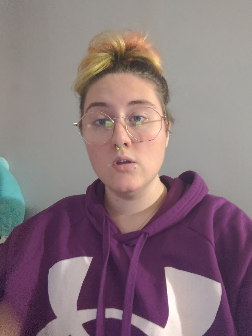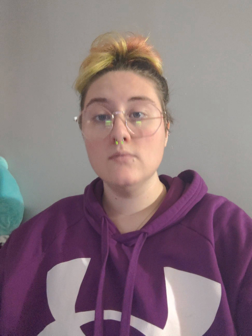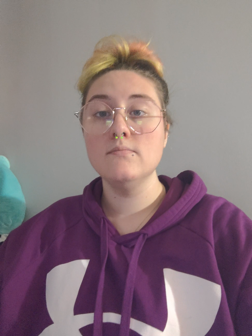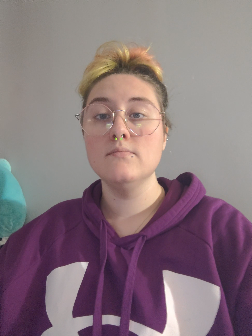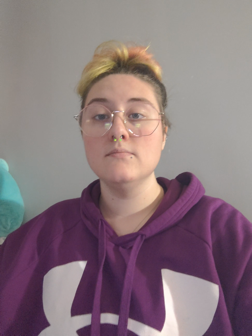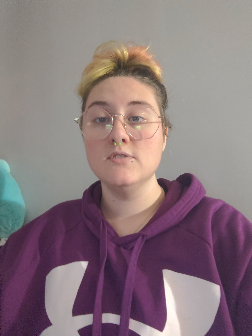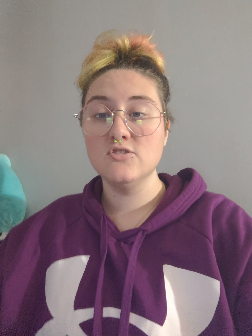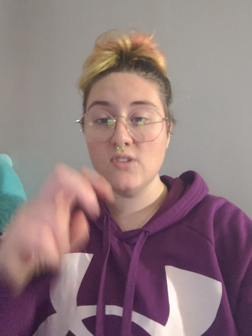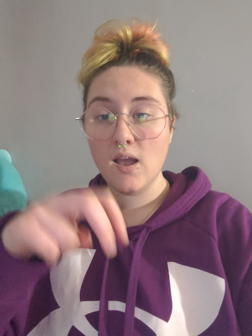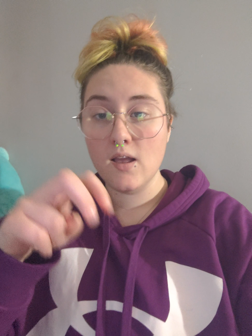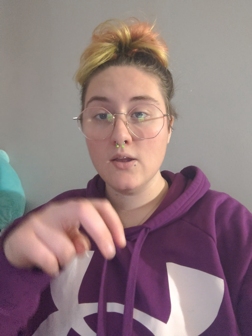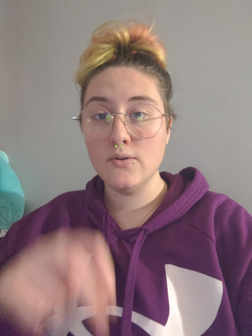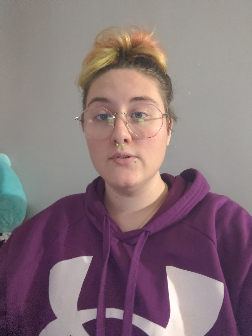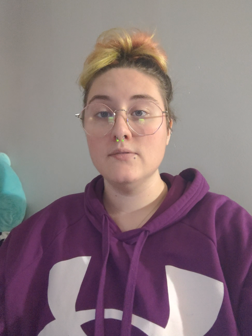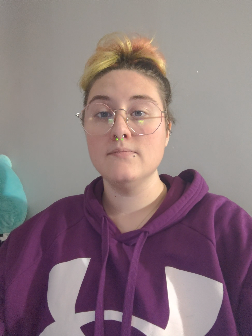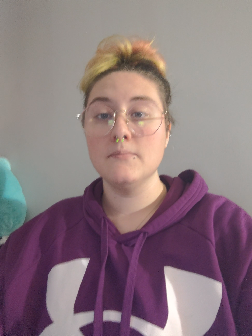chair